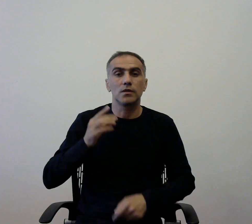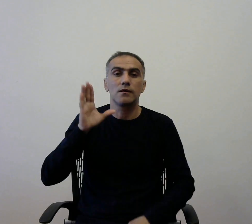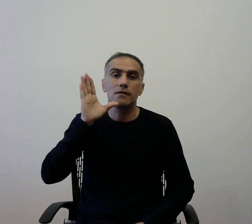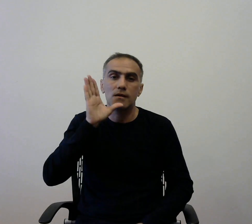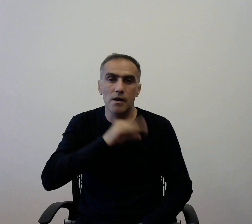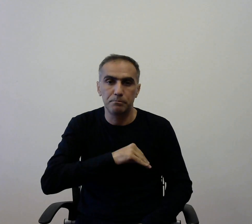bilmək